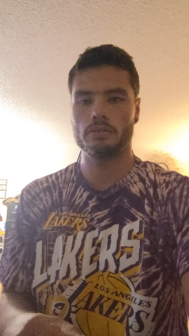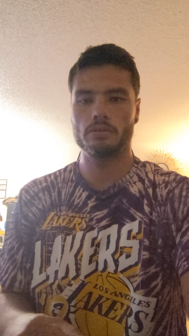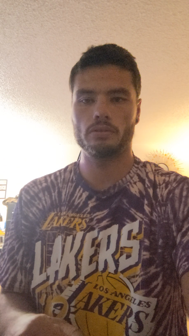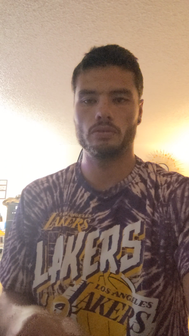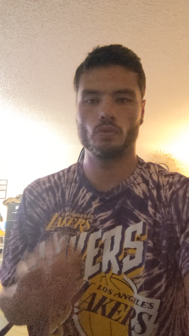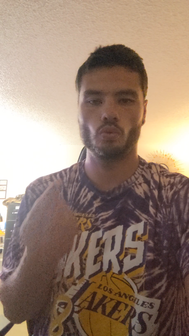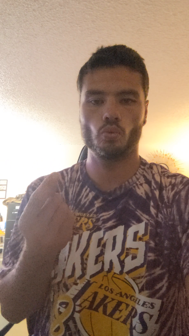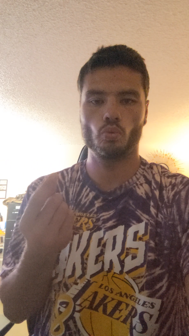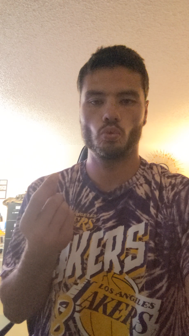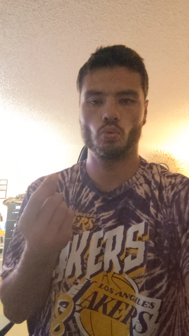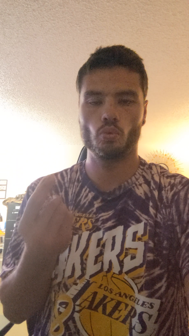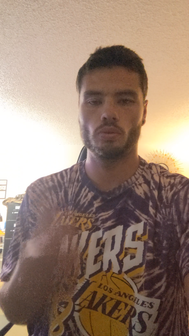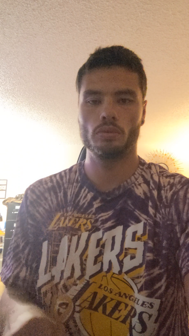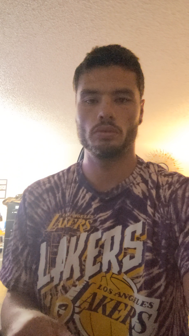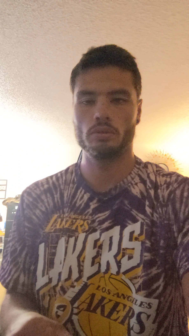do